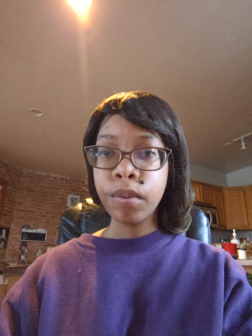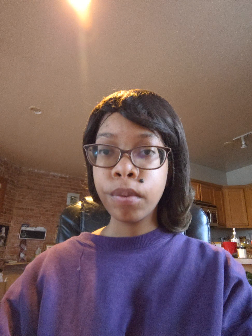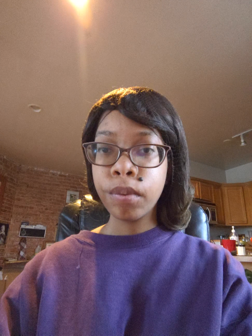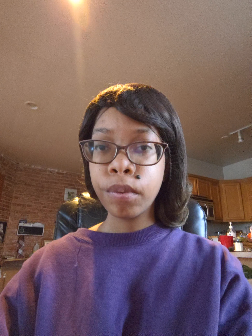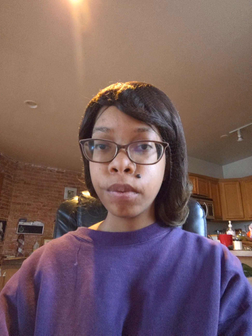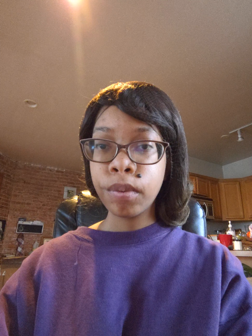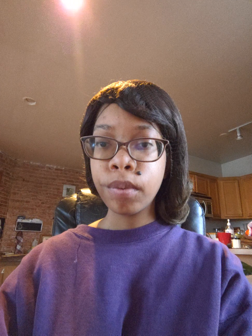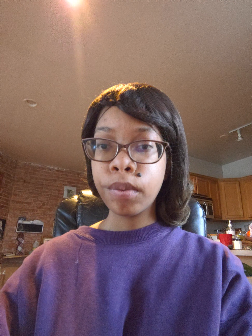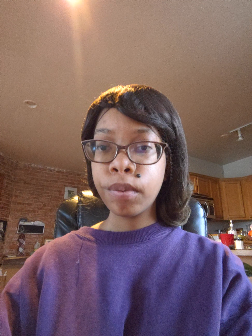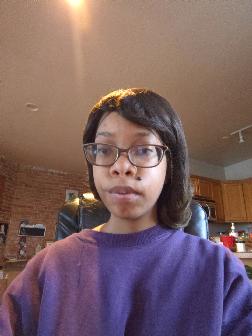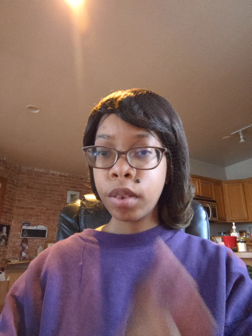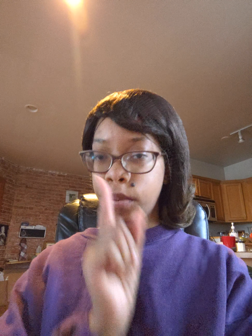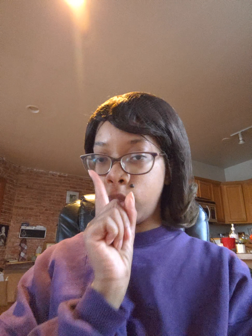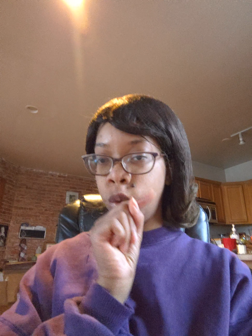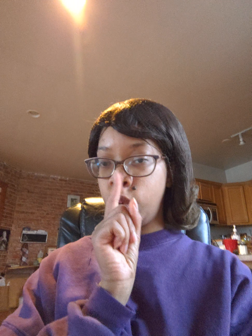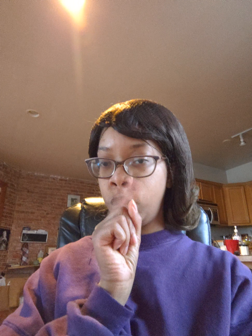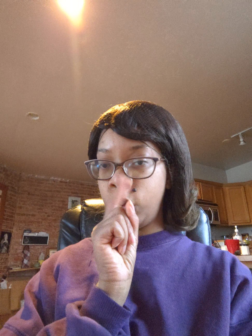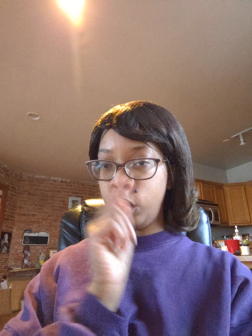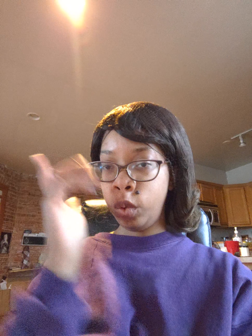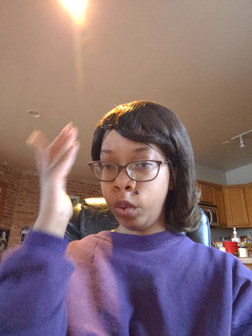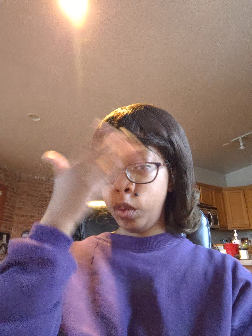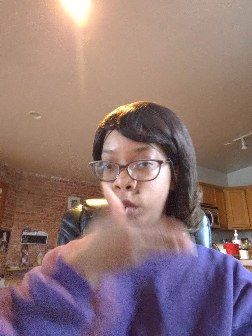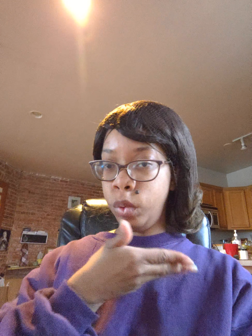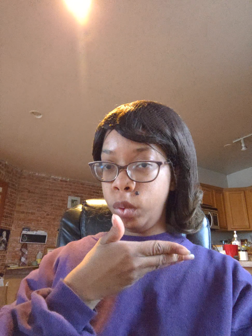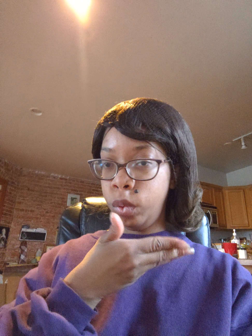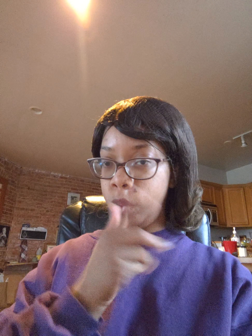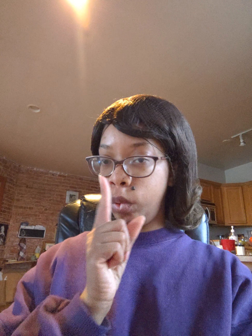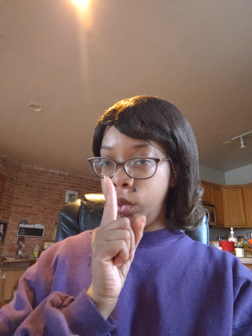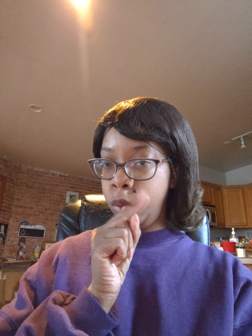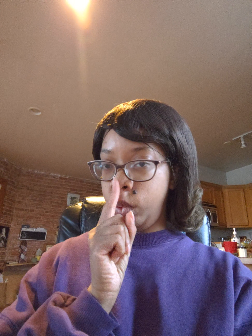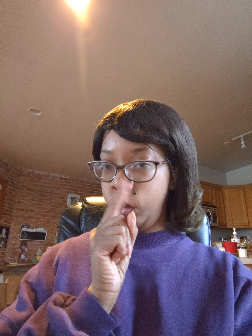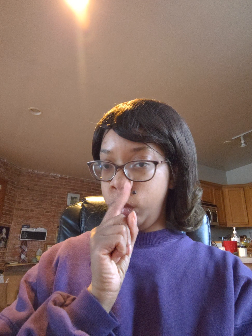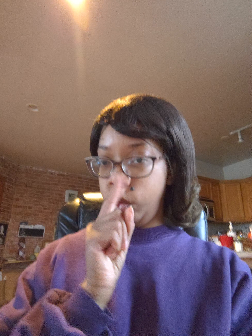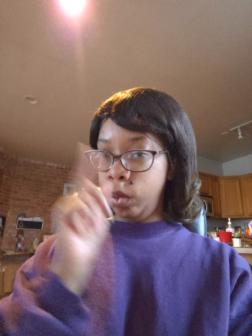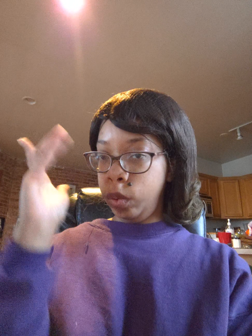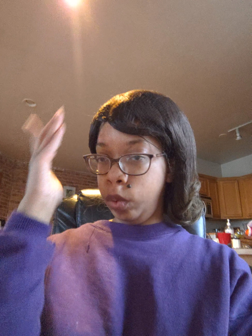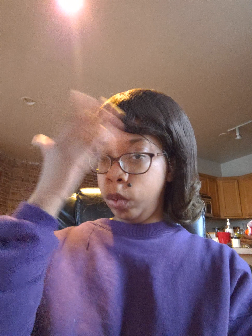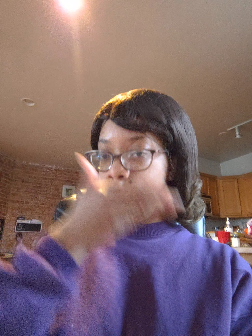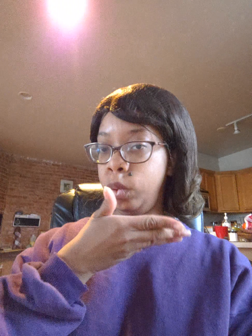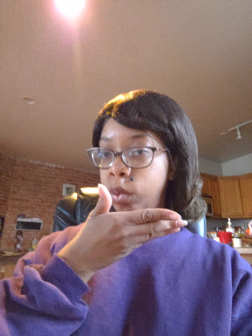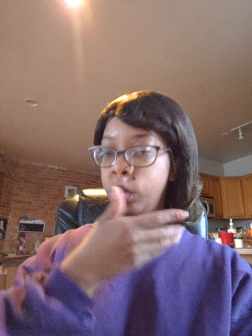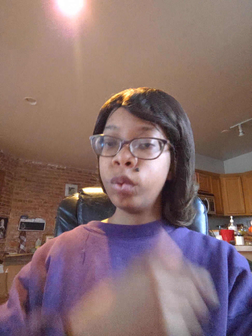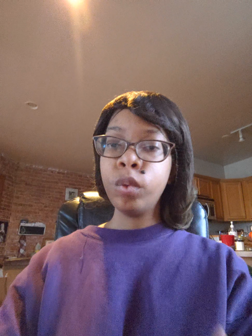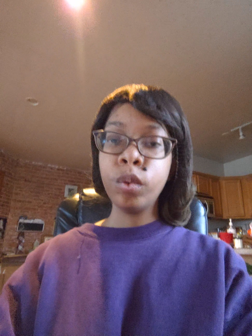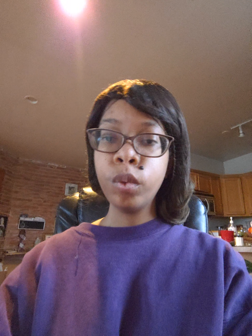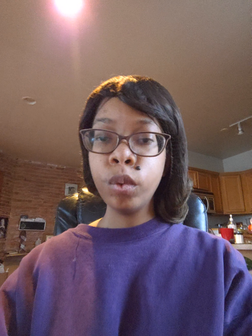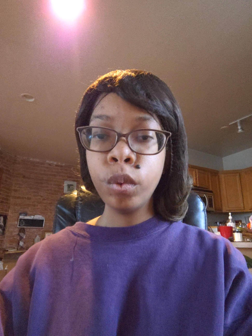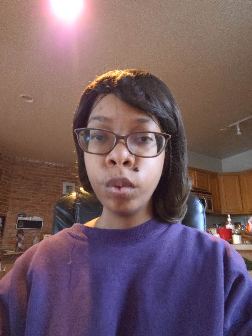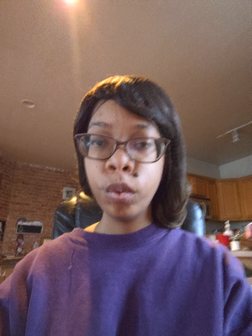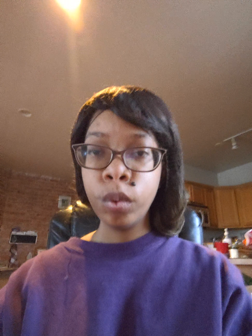pretend